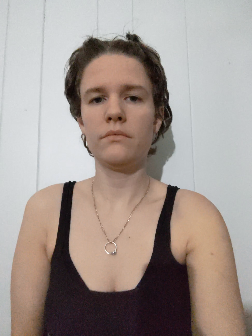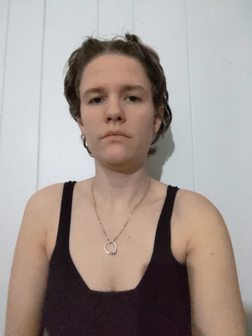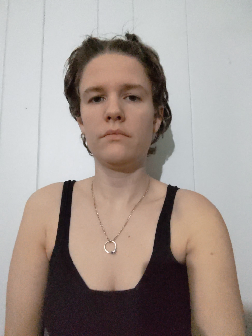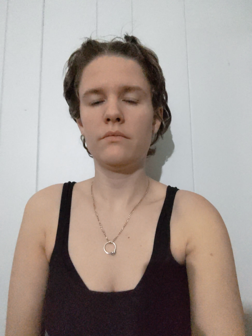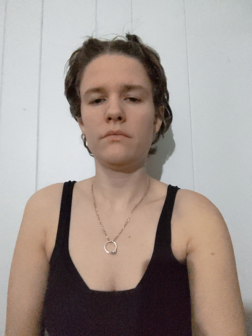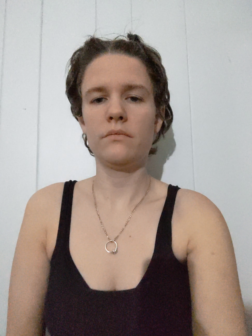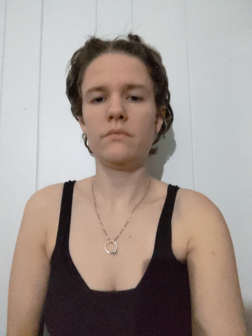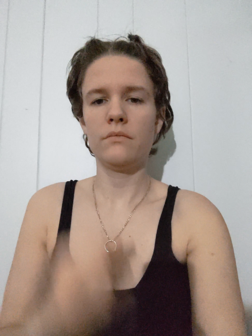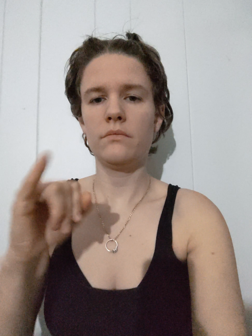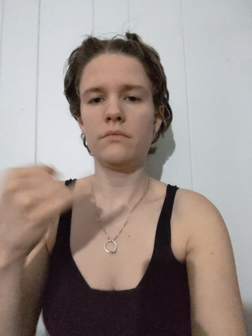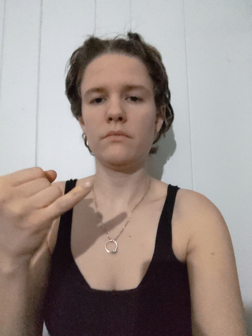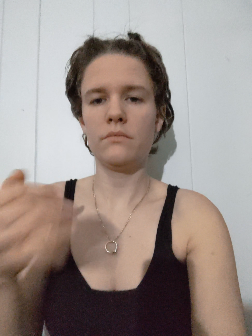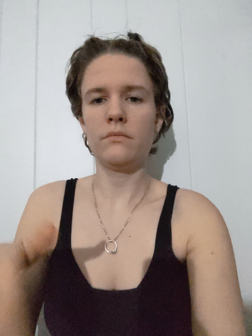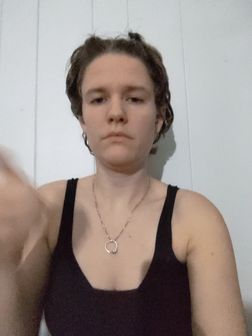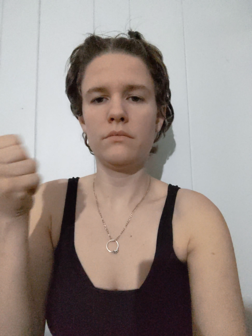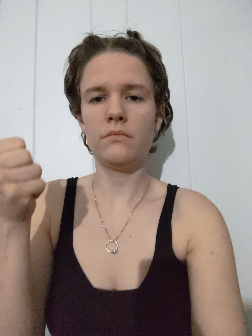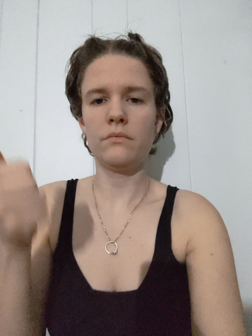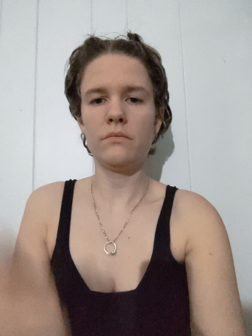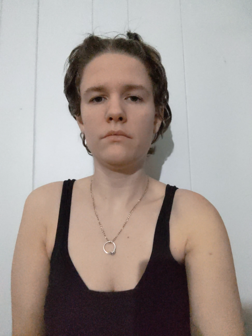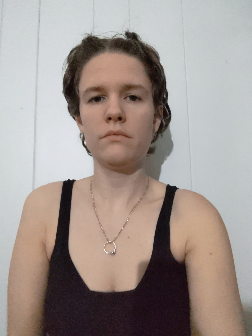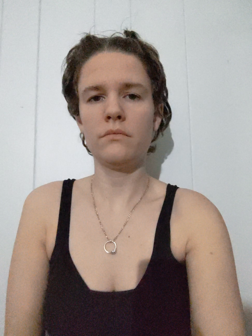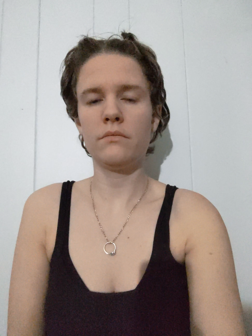jeans